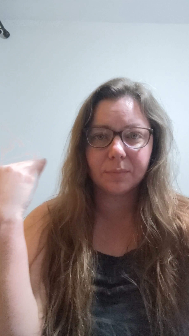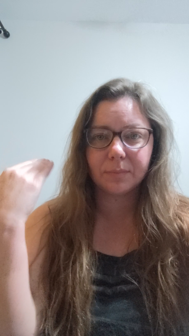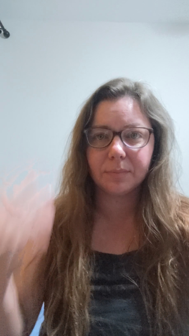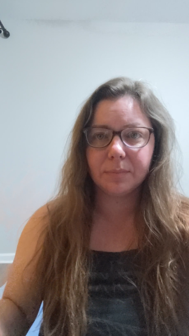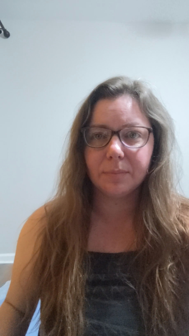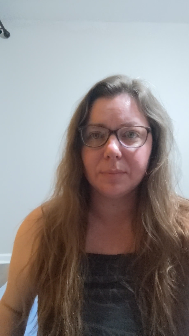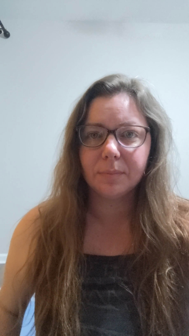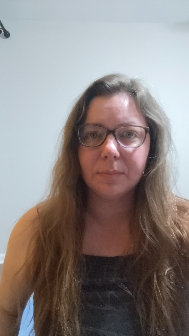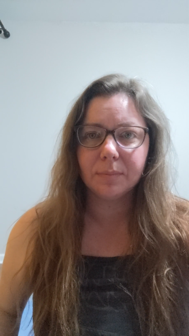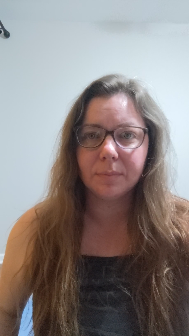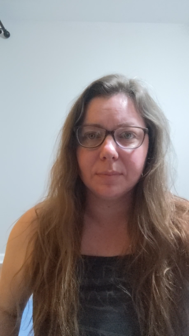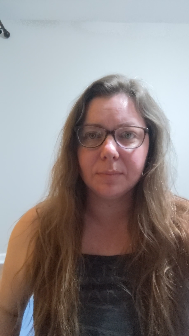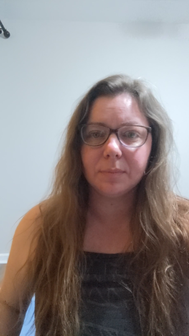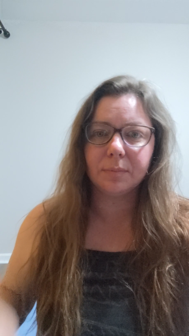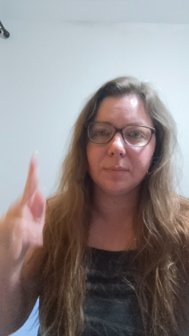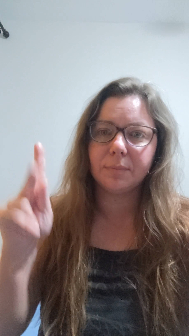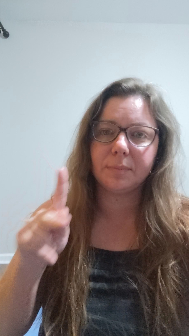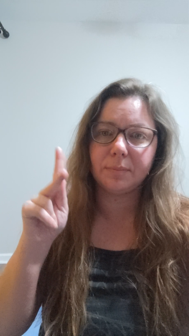people